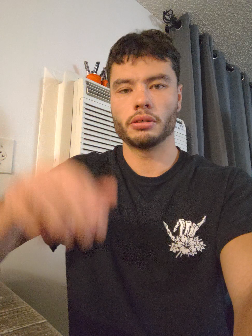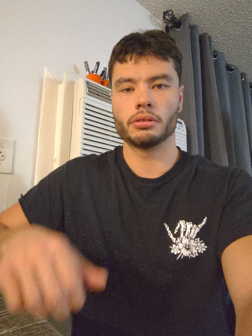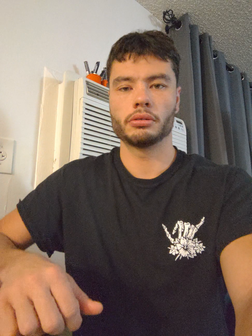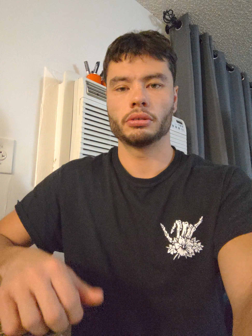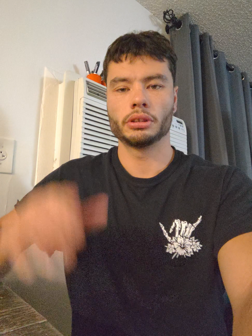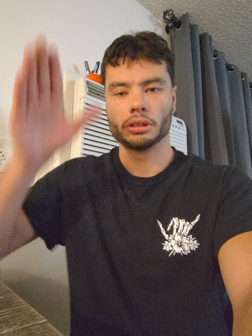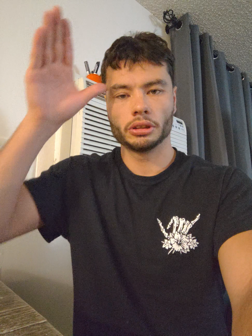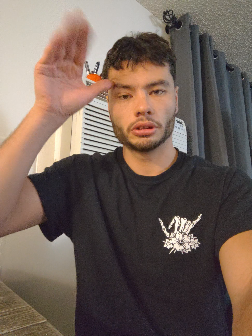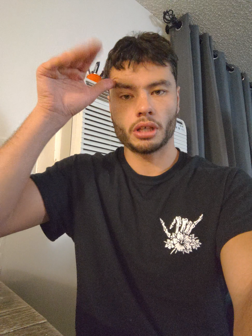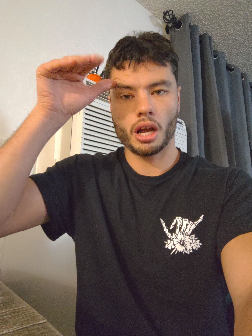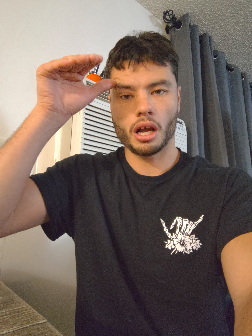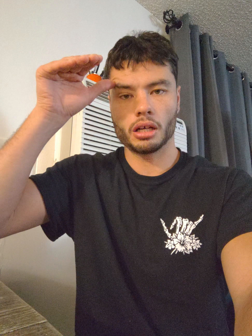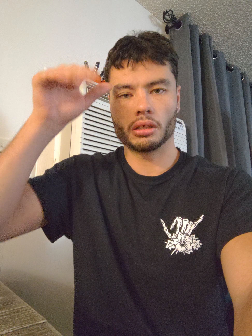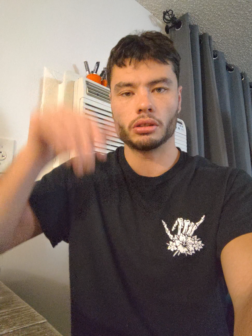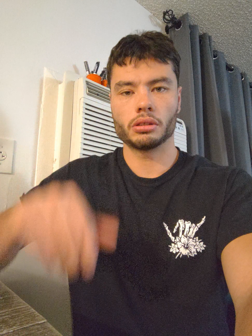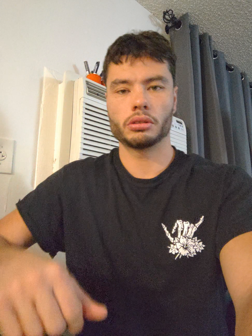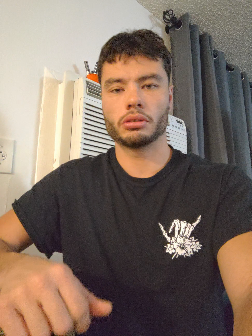donkey